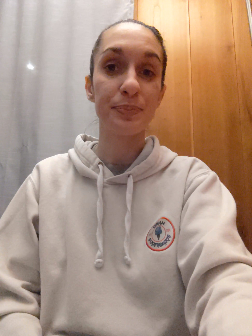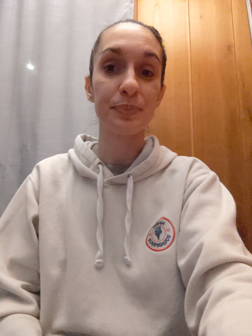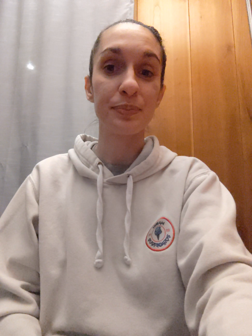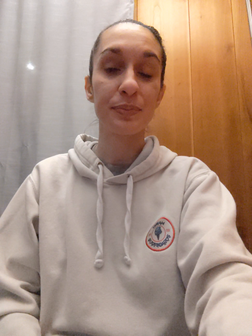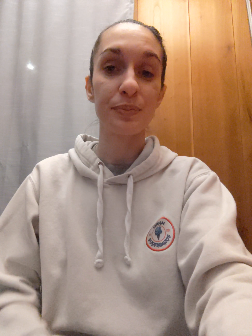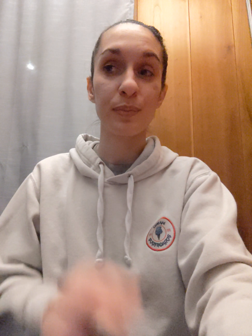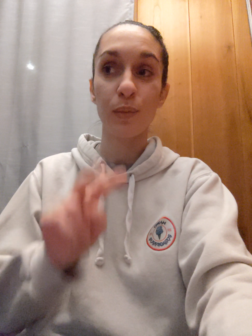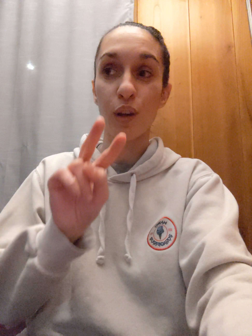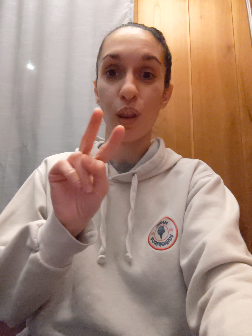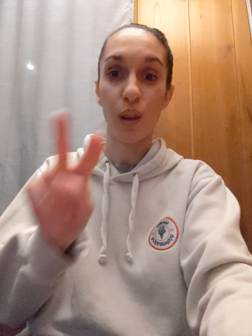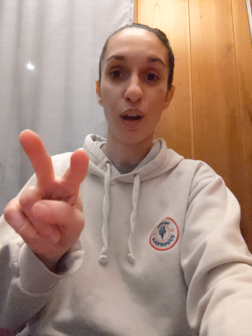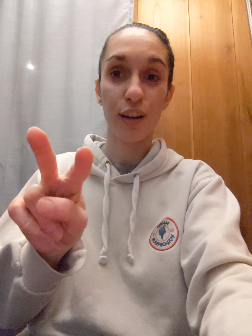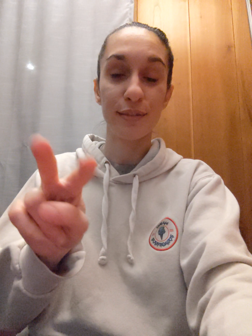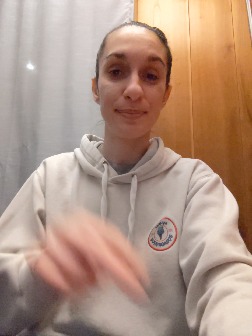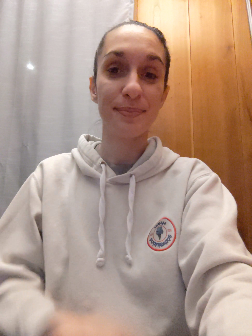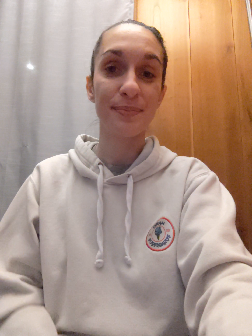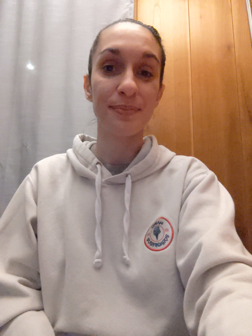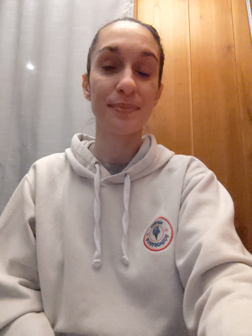look